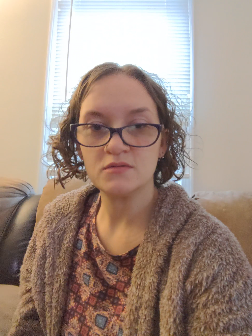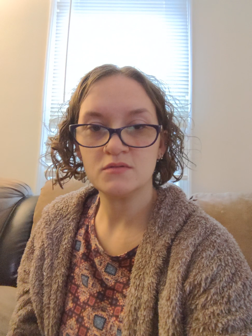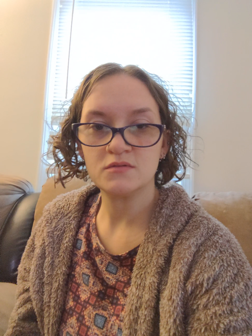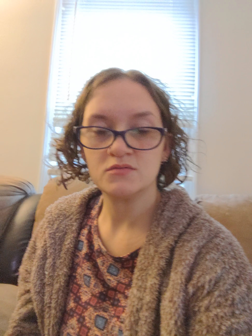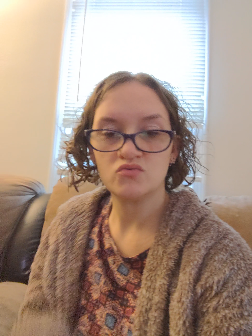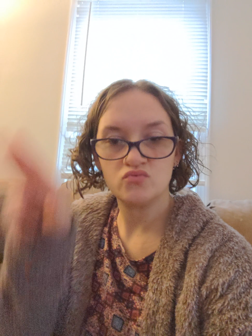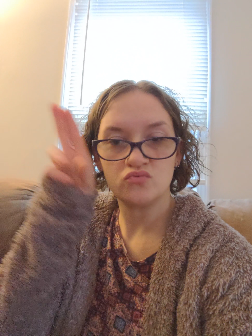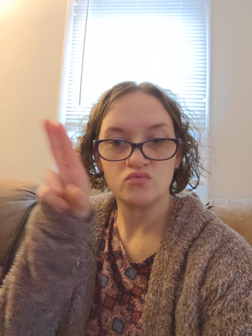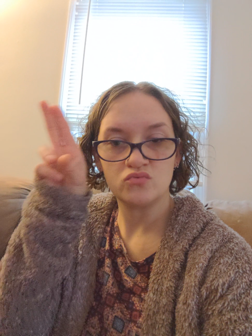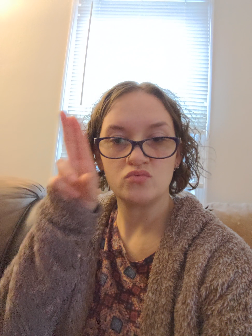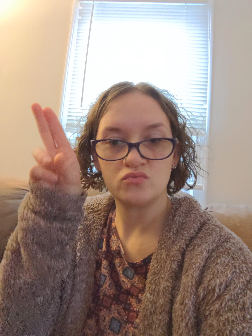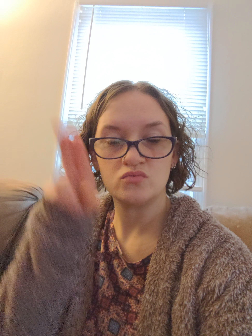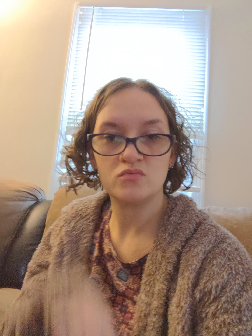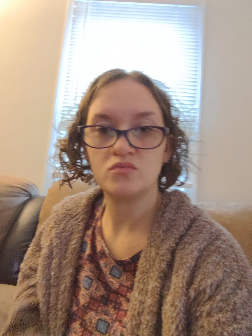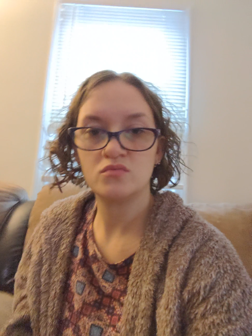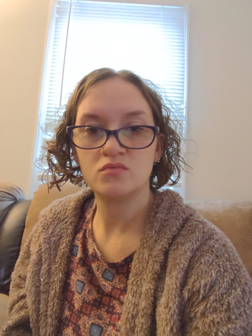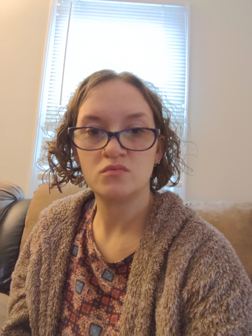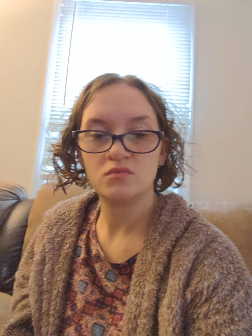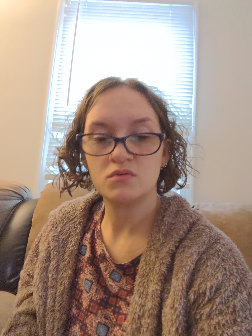uncle